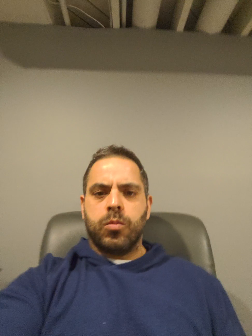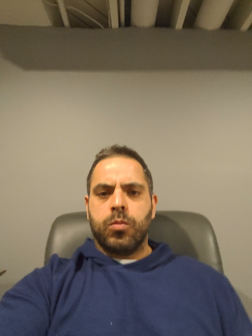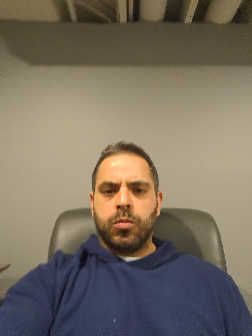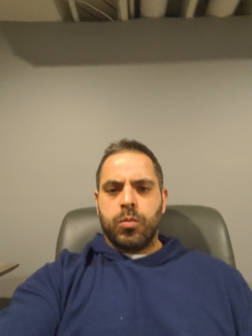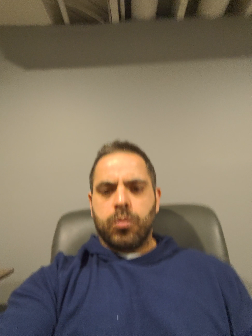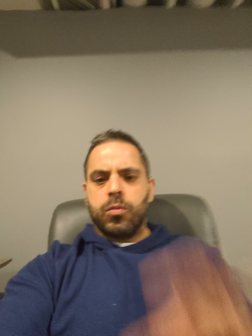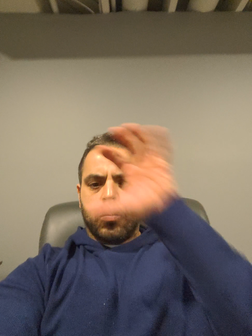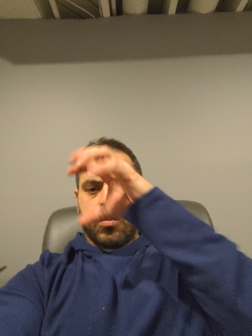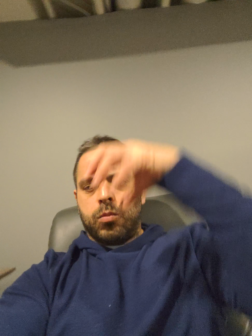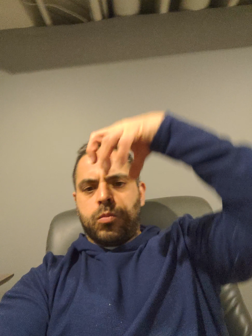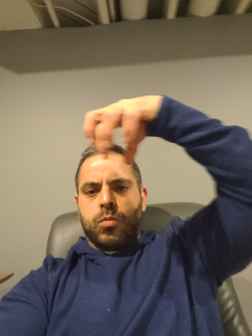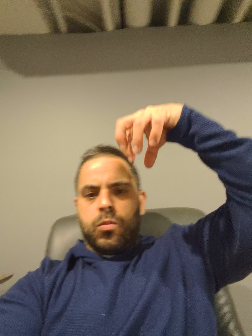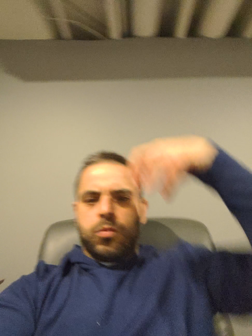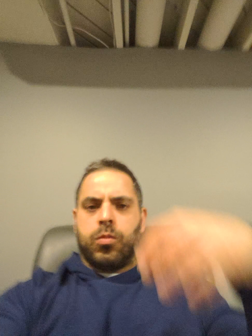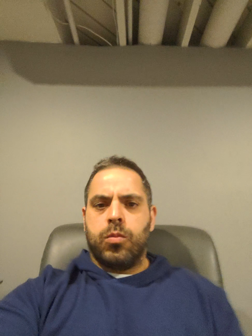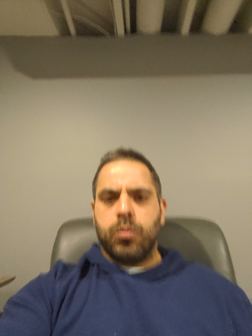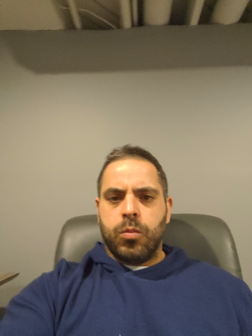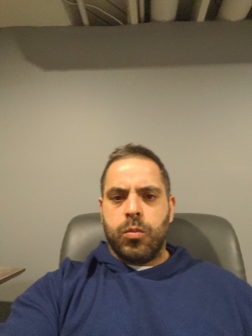cloud